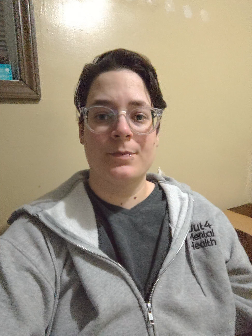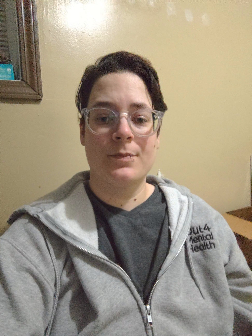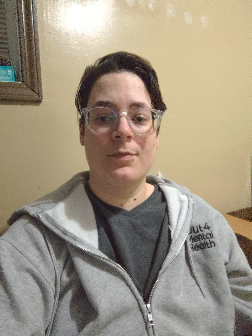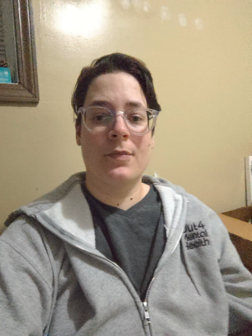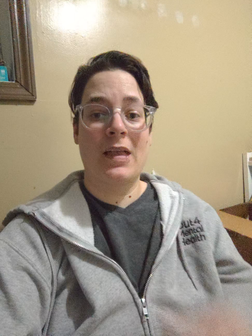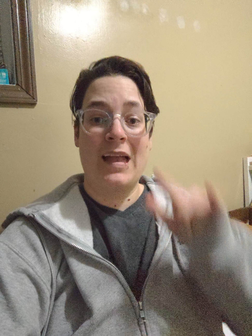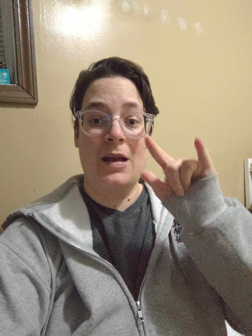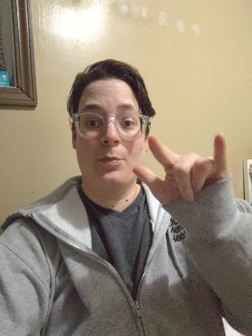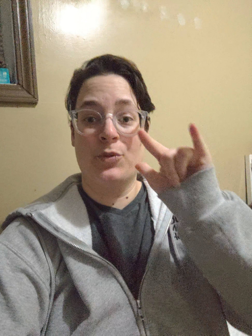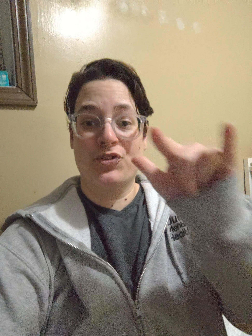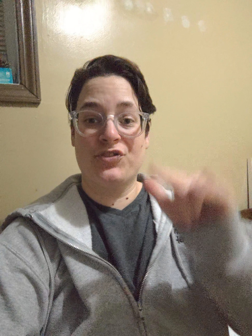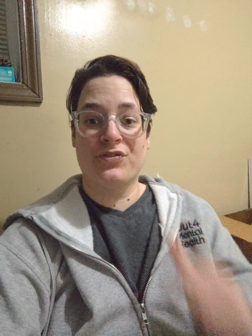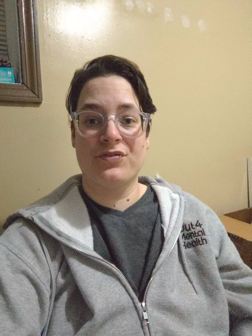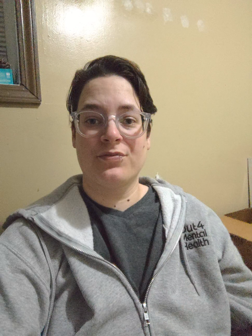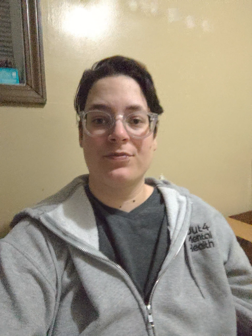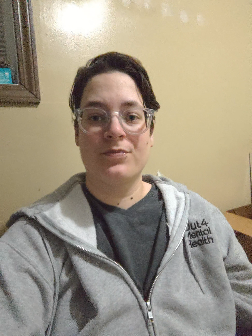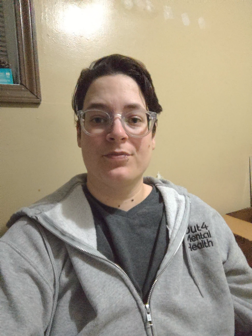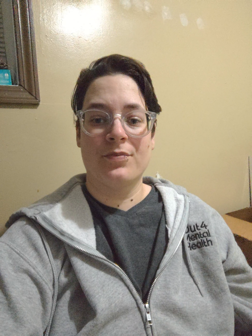airplane